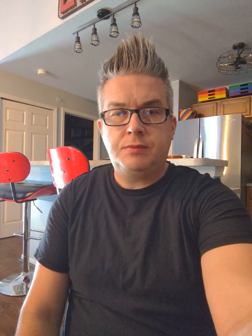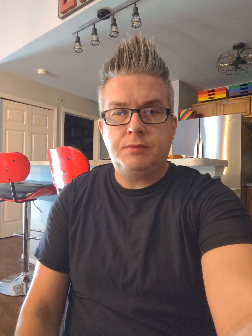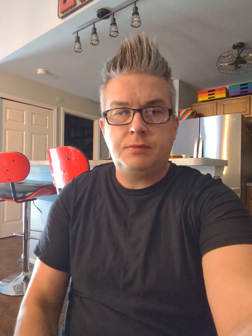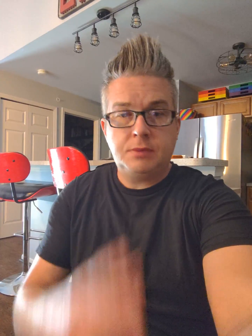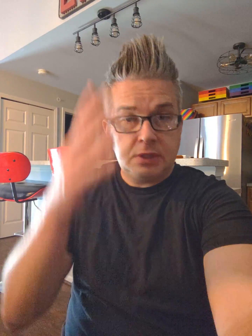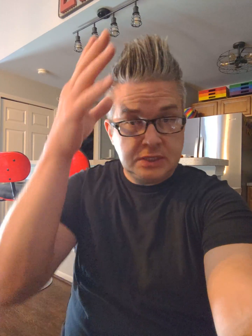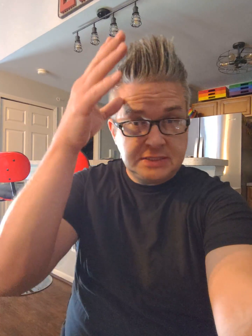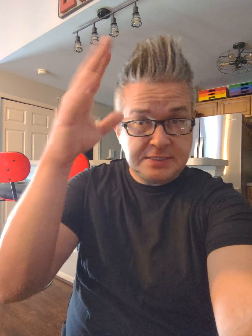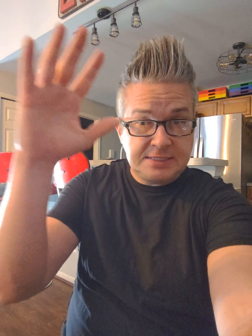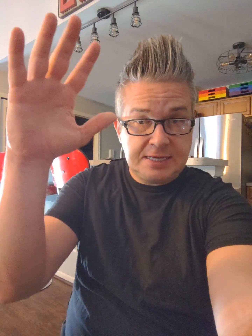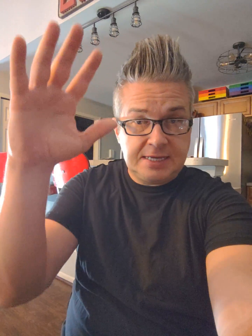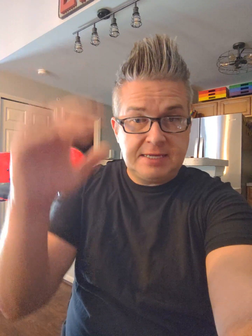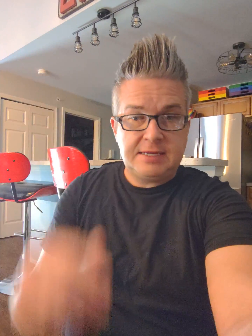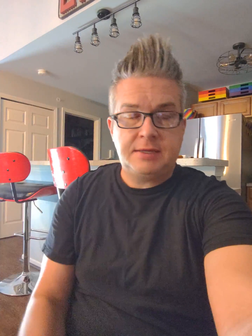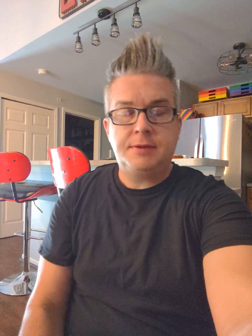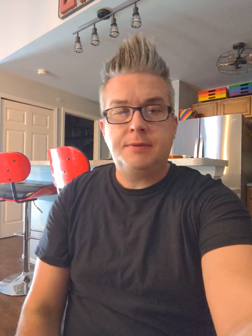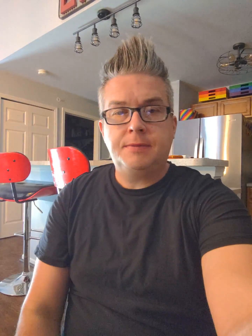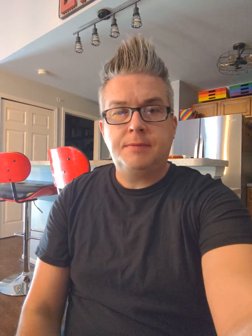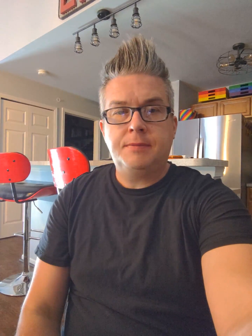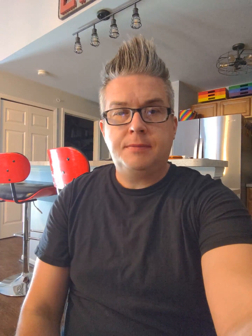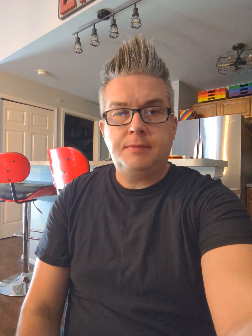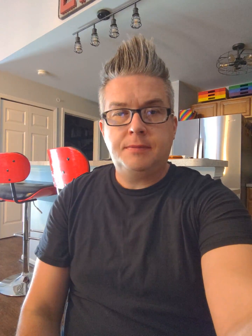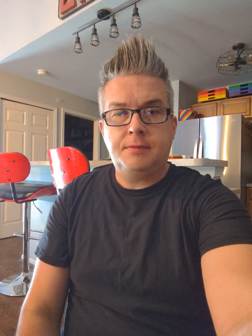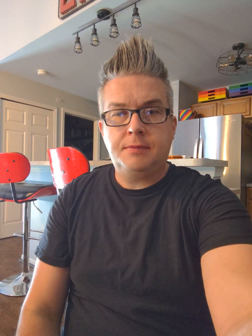deer